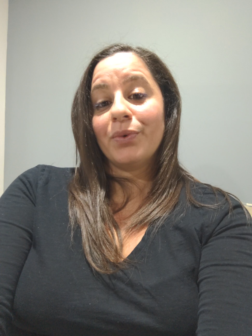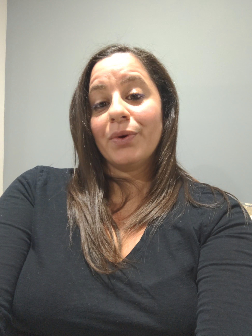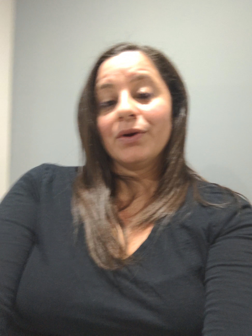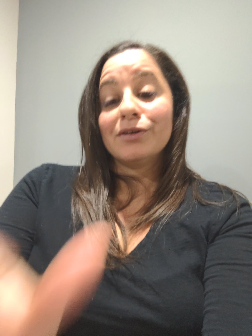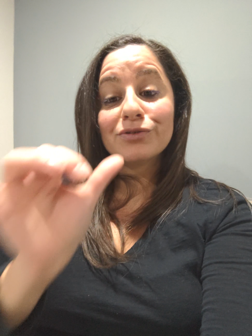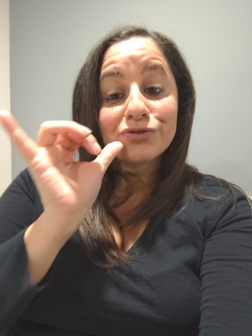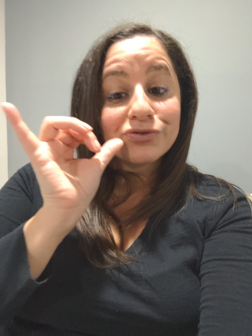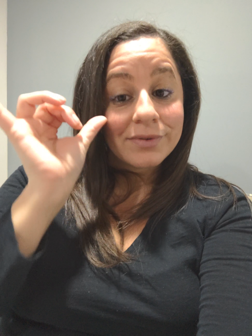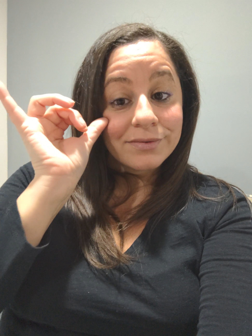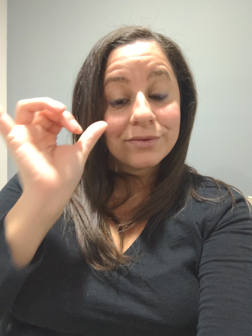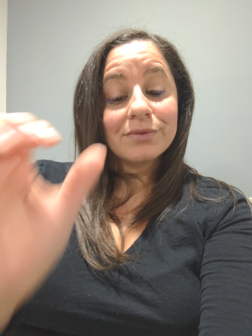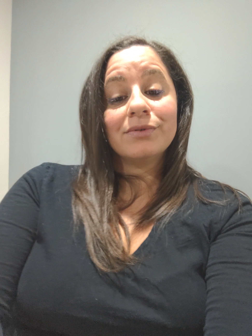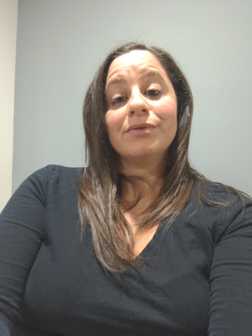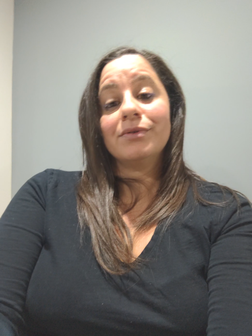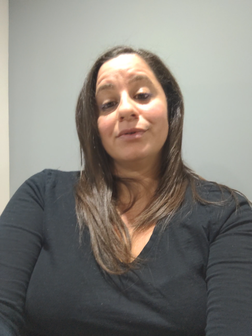yesterday